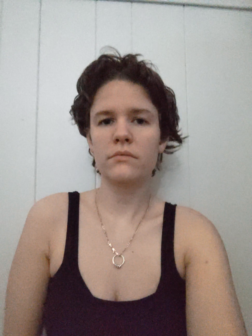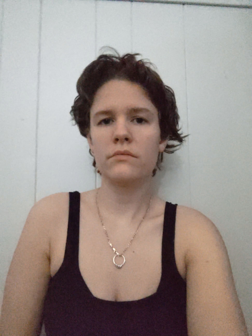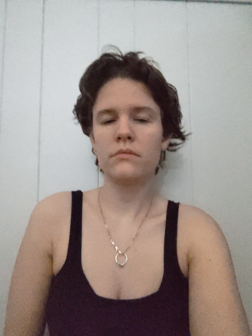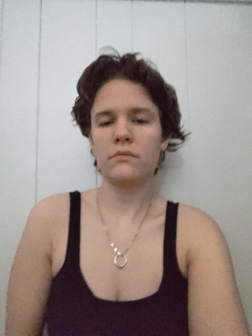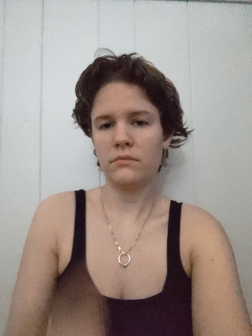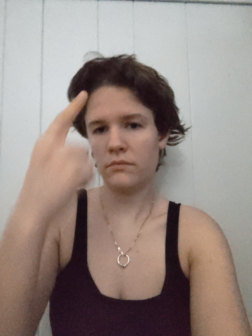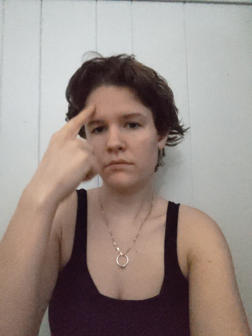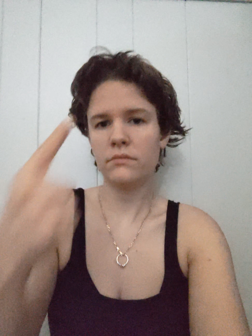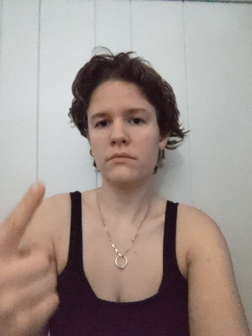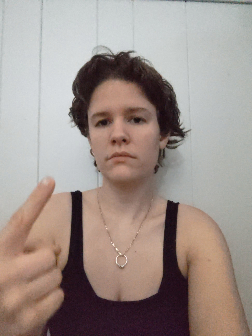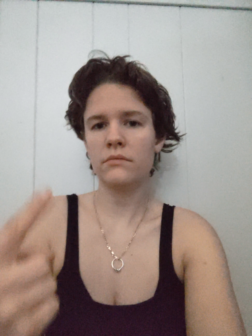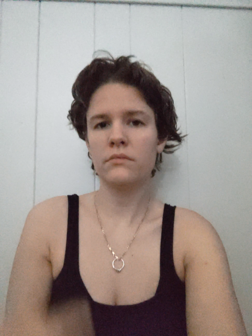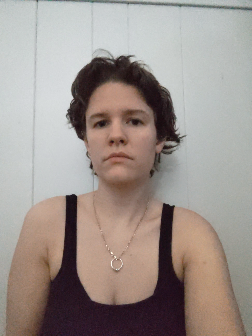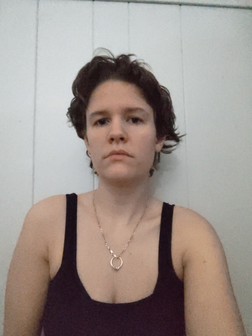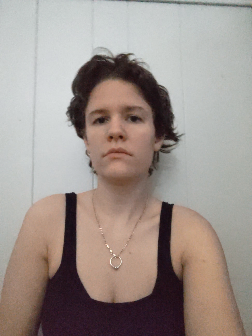penny